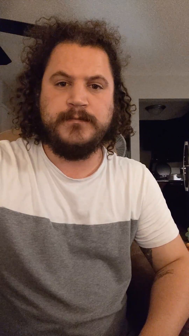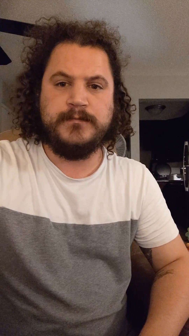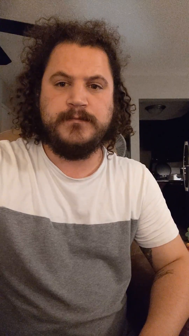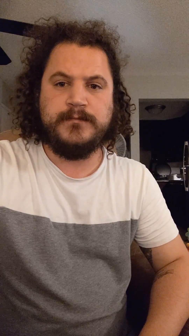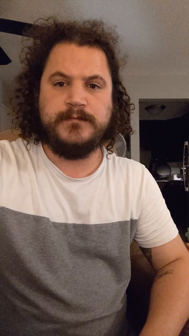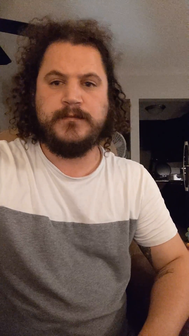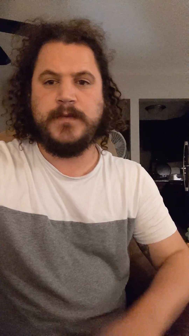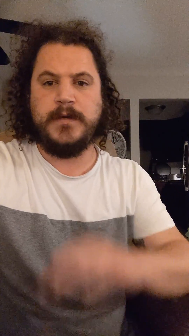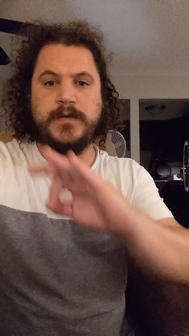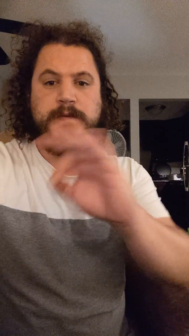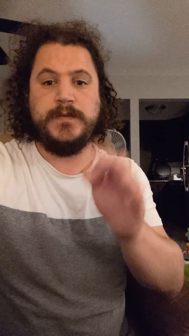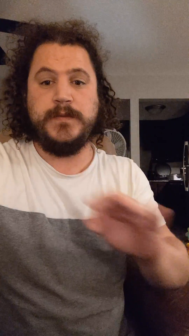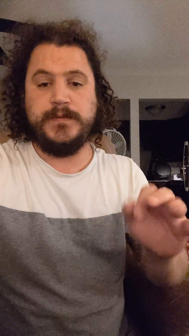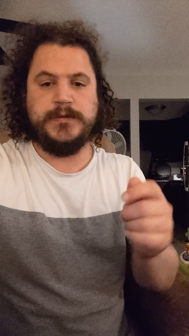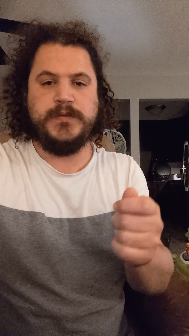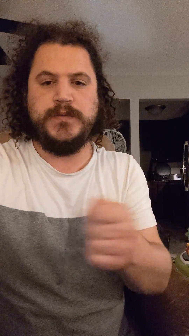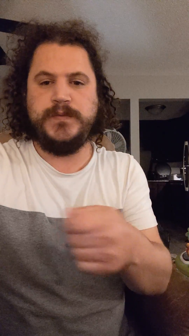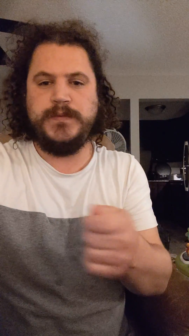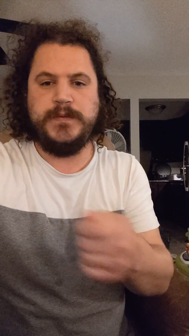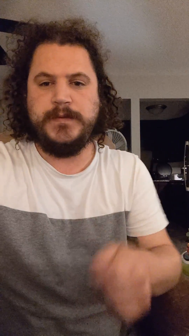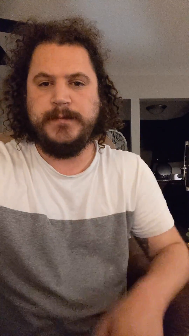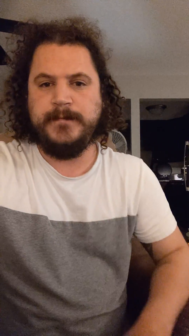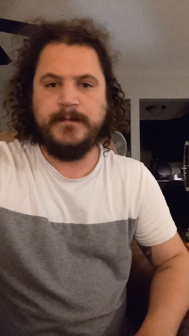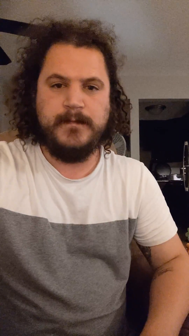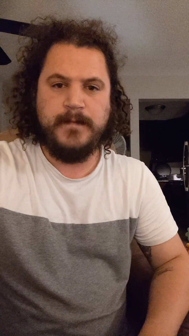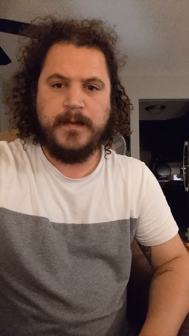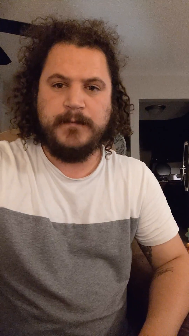hose